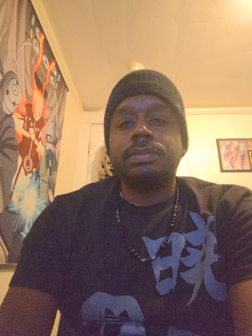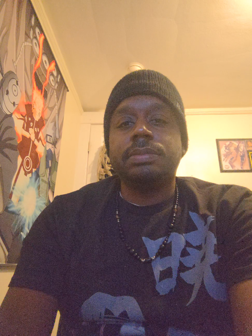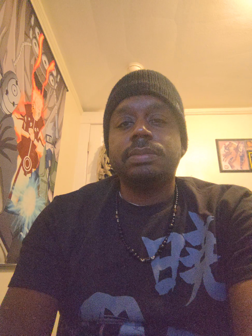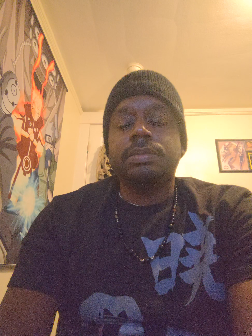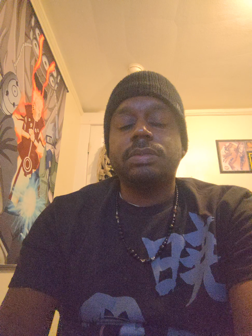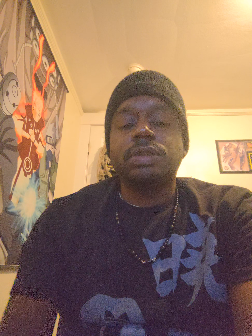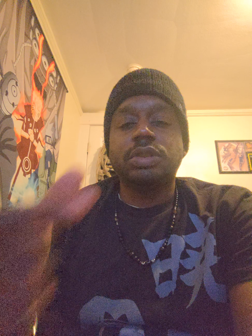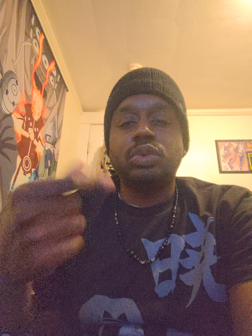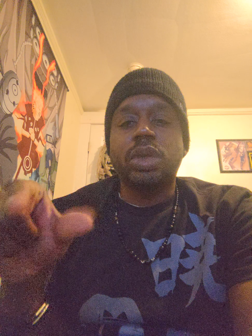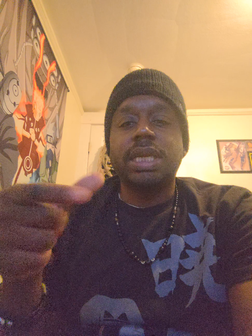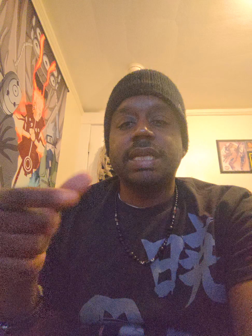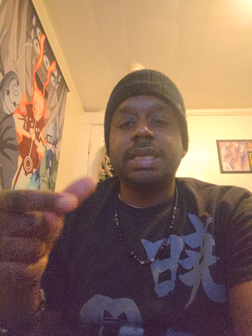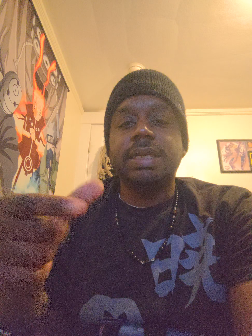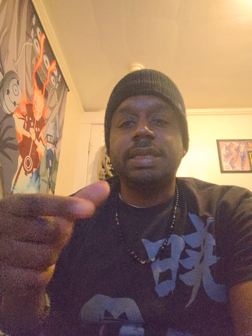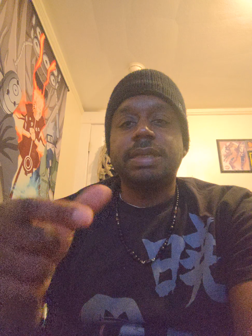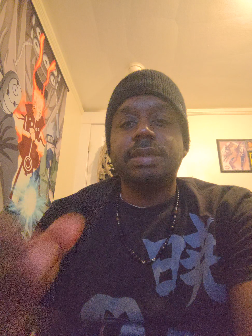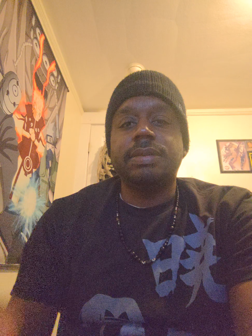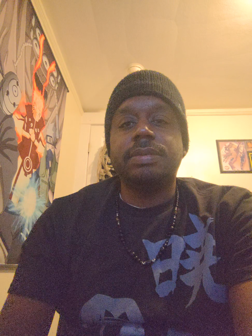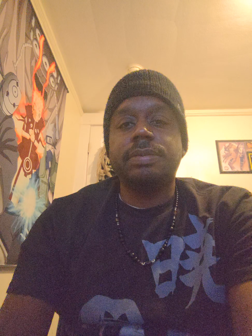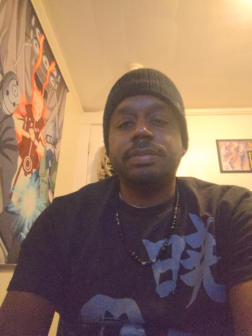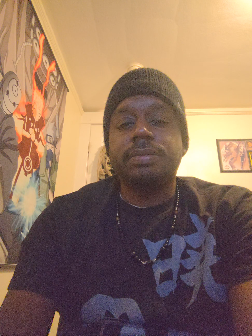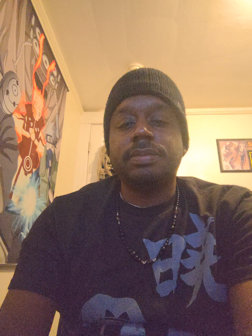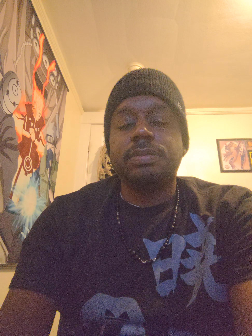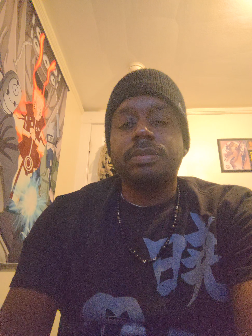green